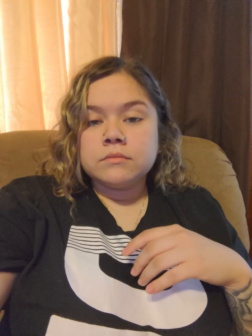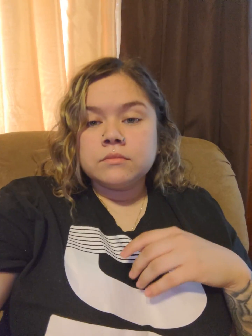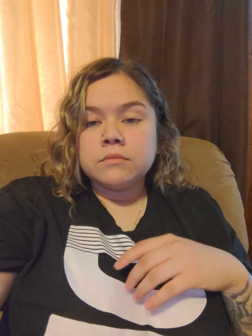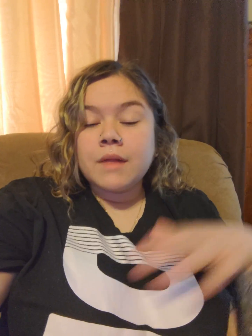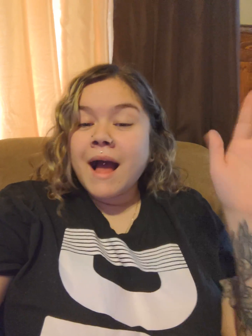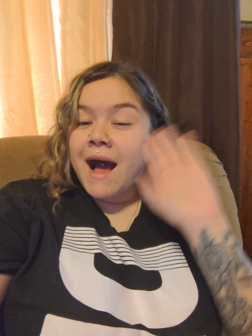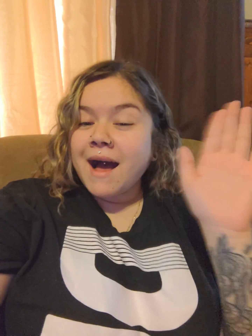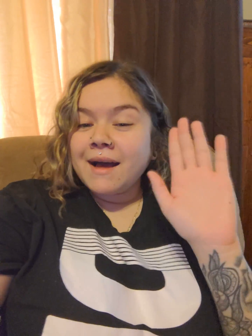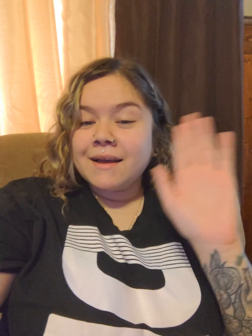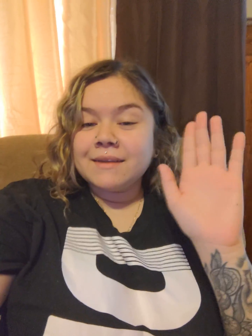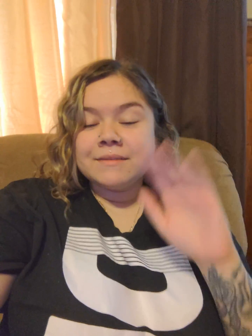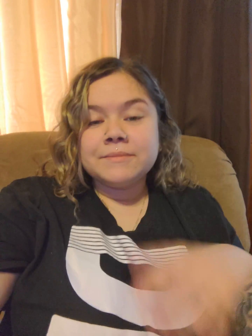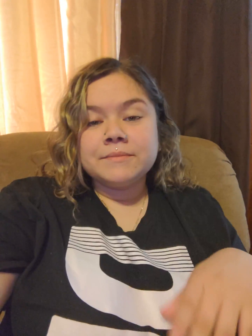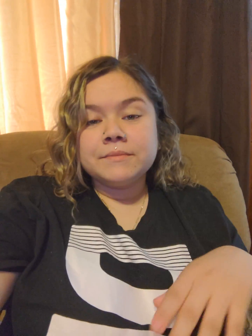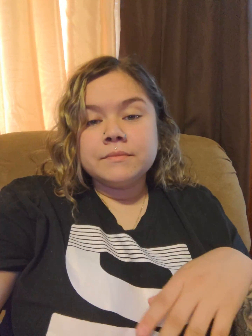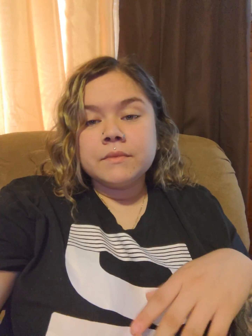hi